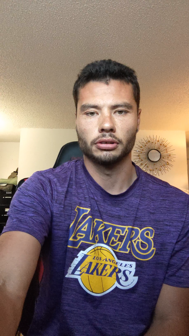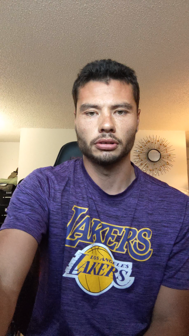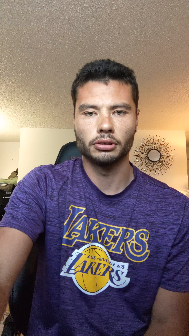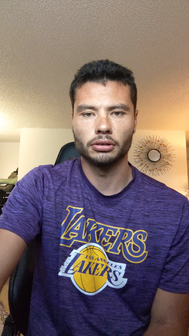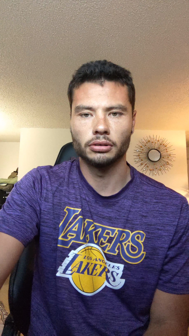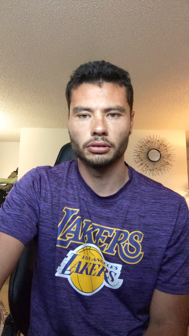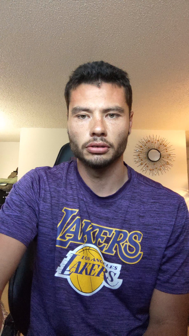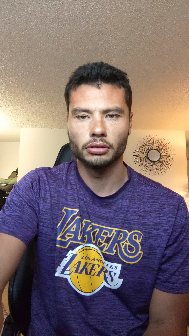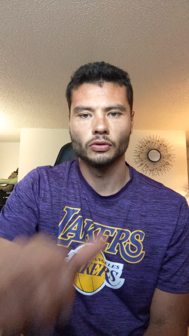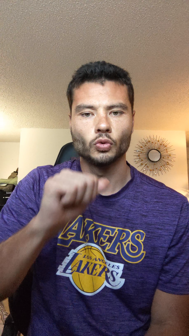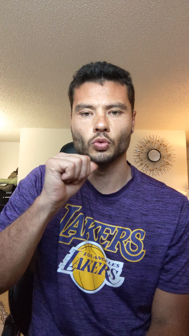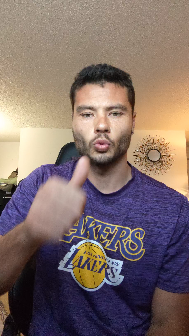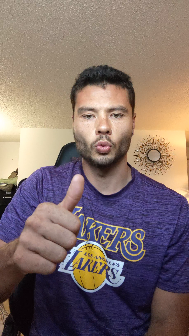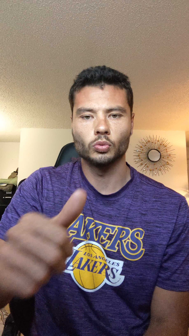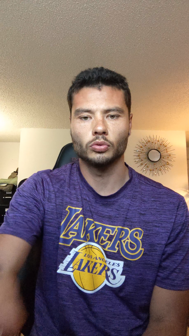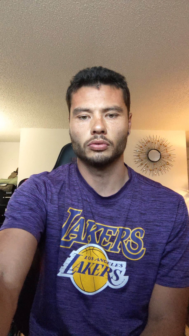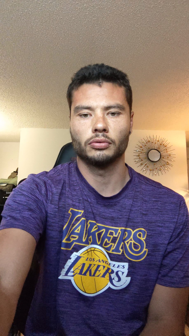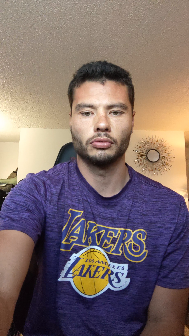don't